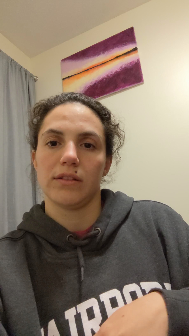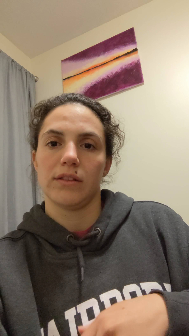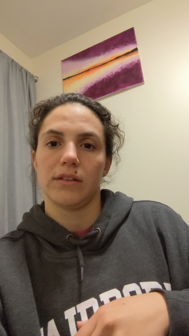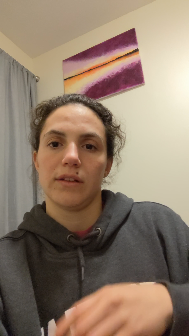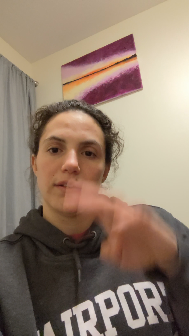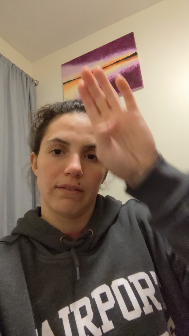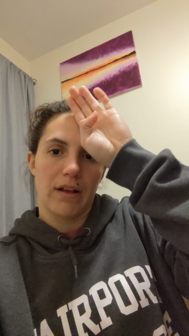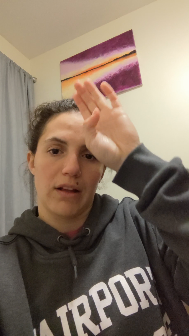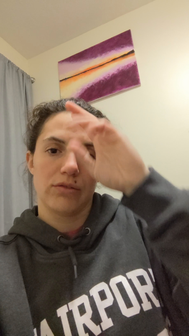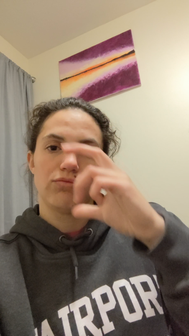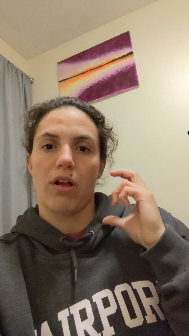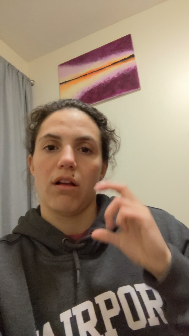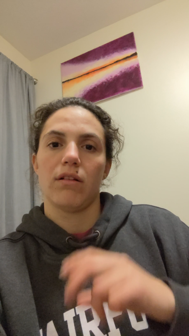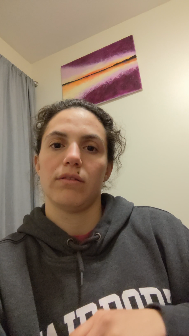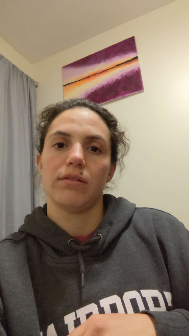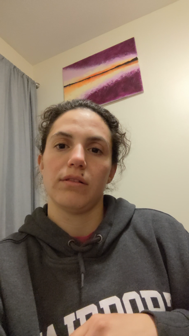fire truck